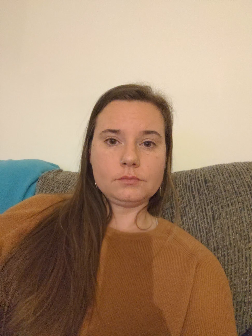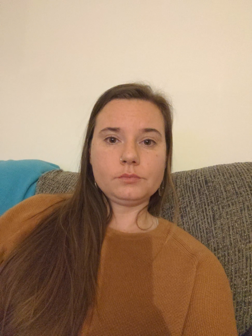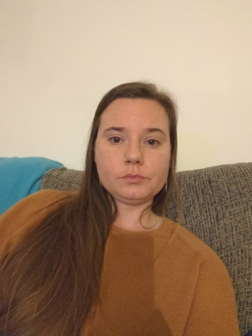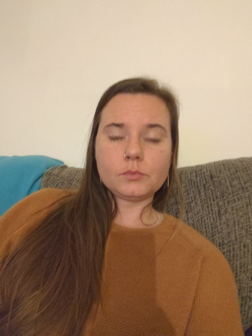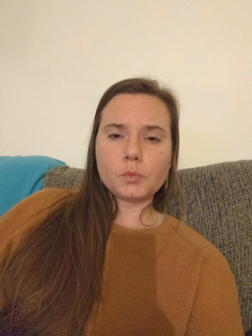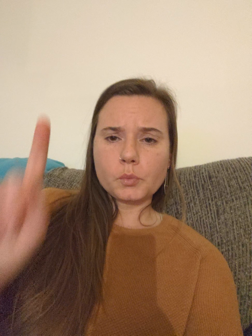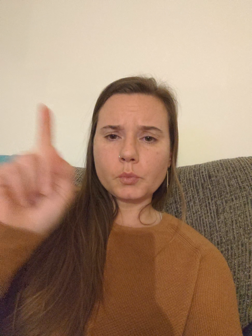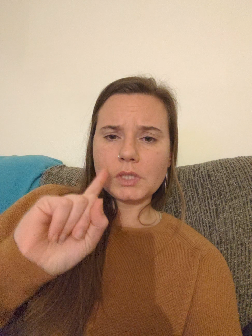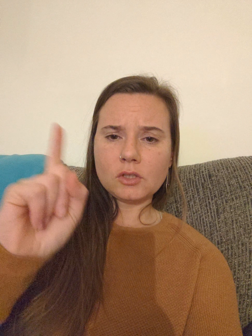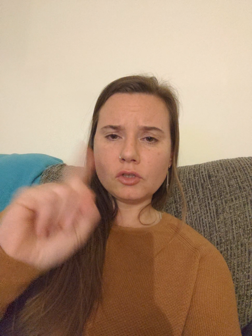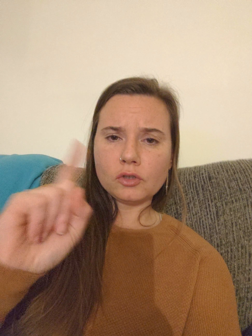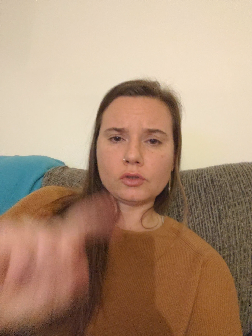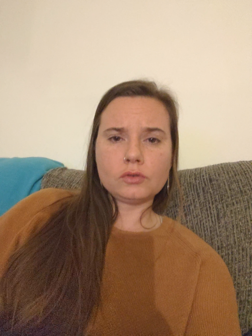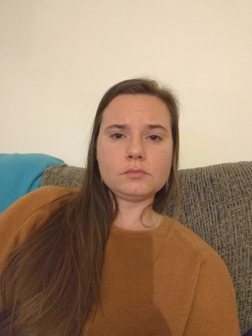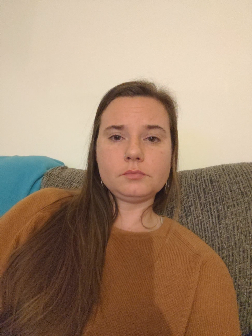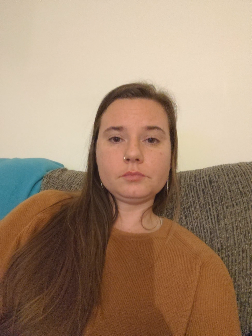where